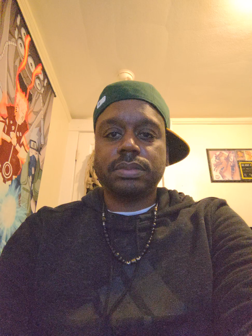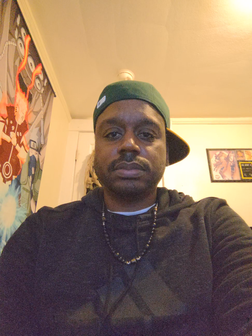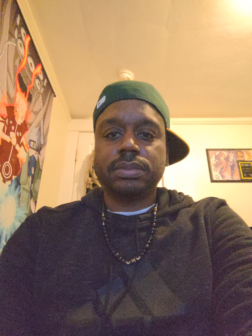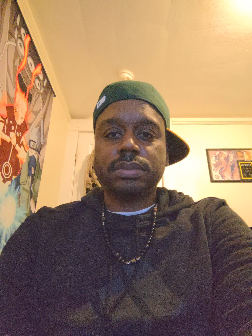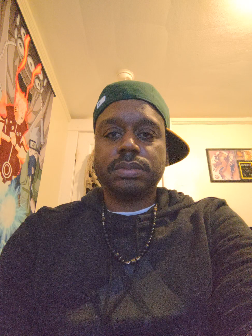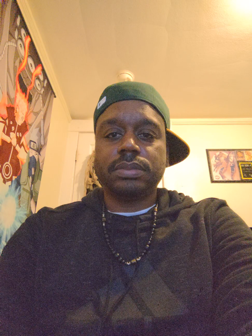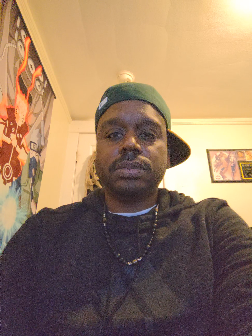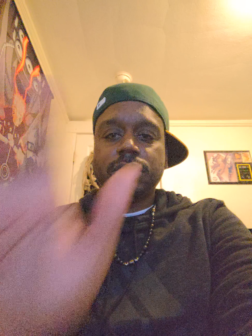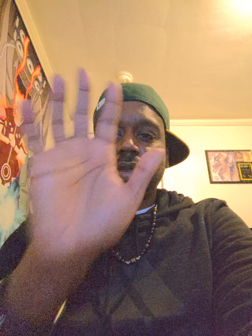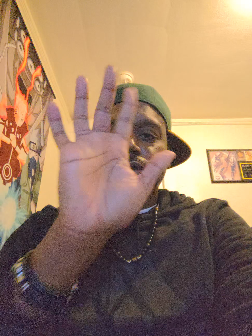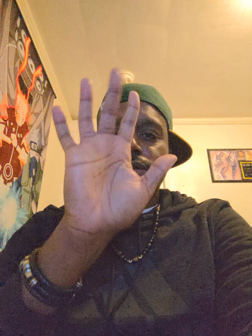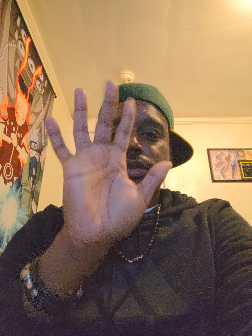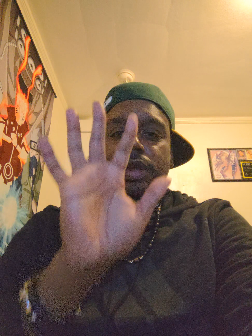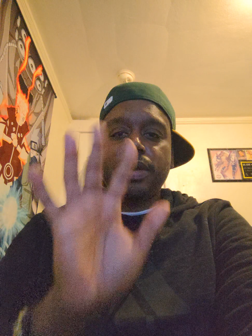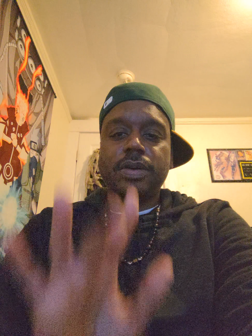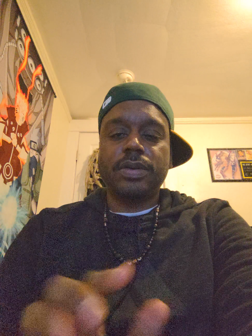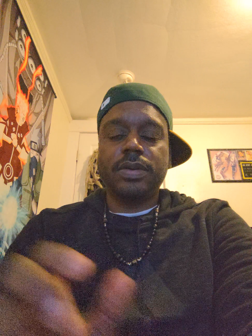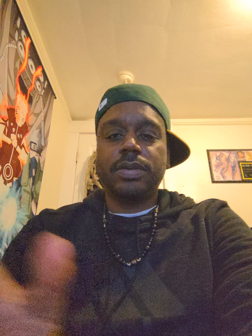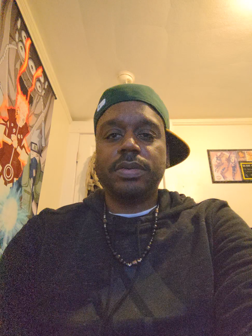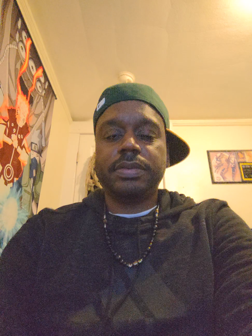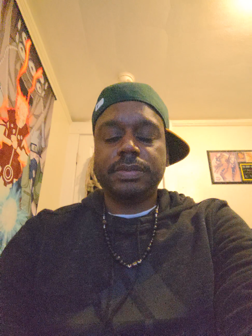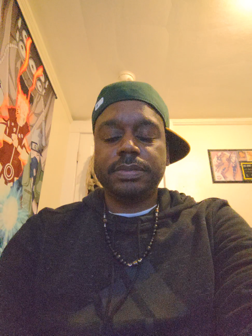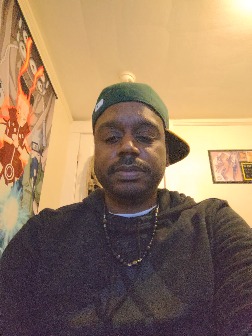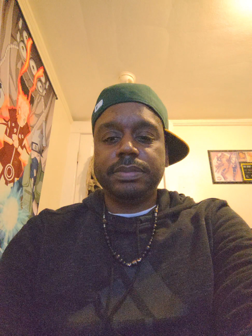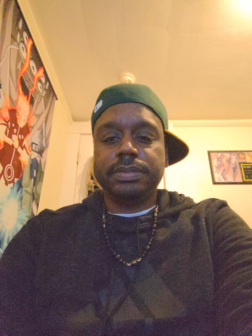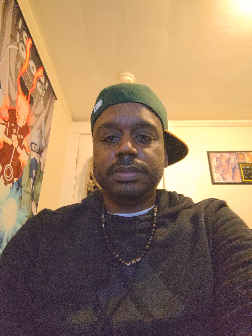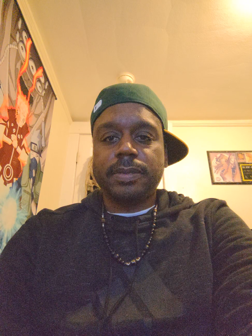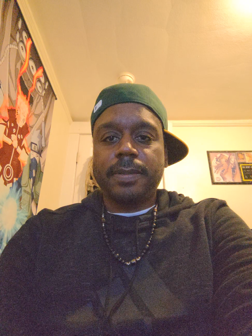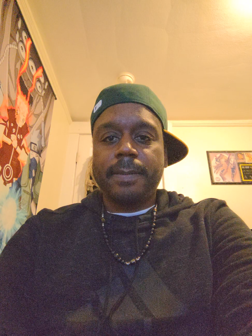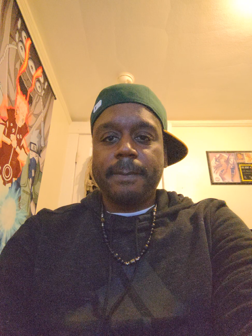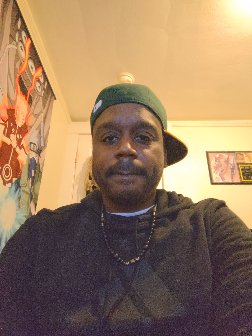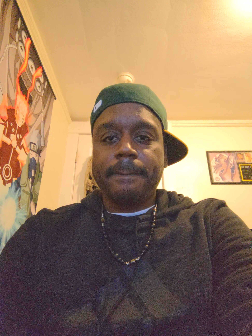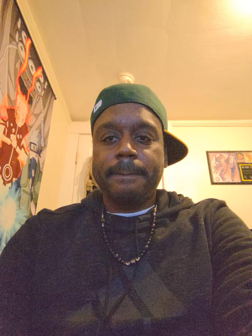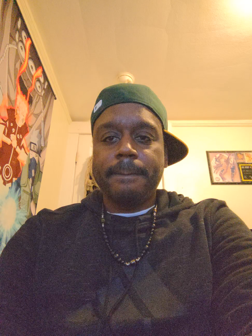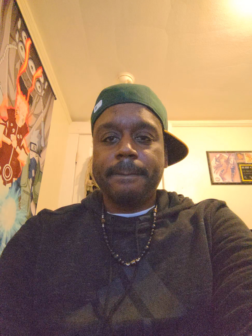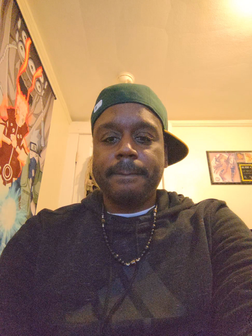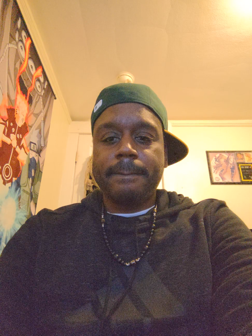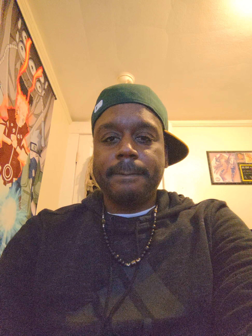snow